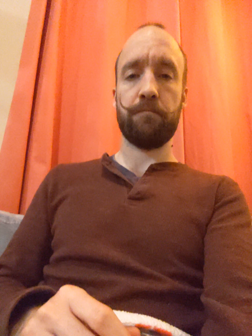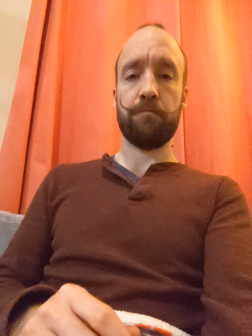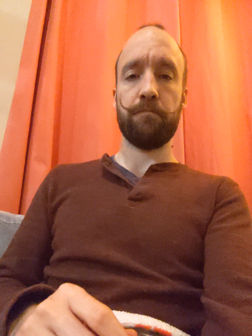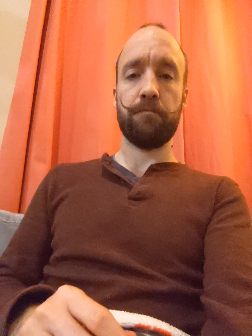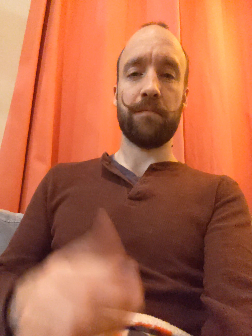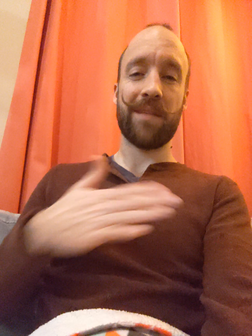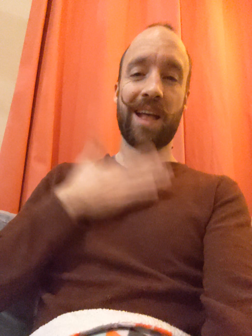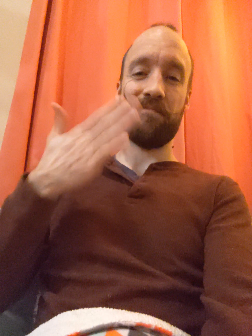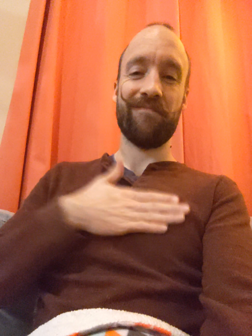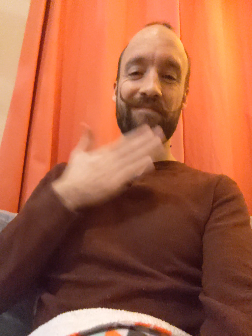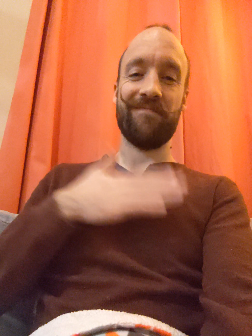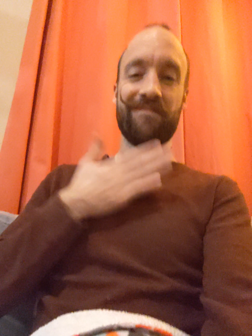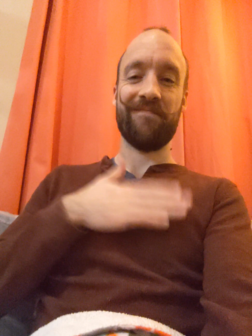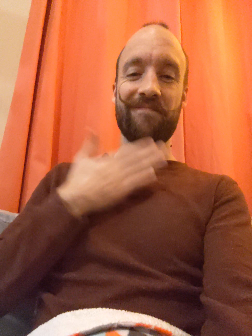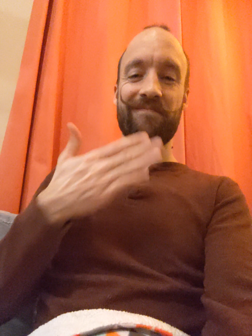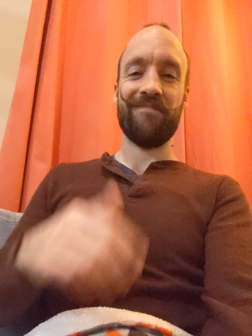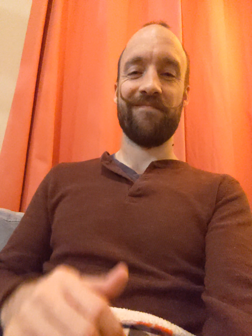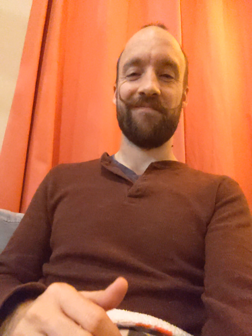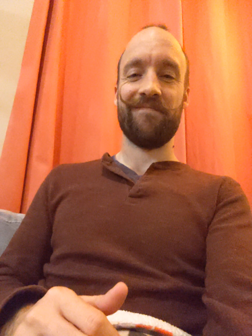happy